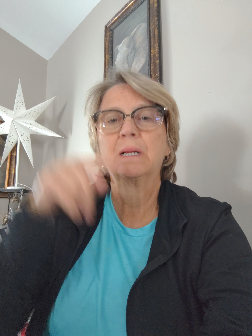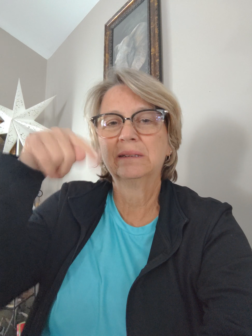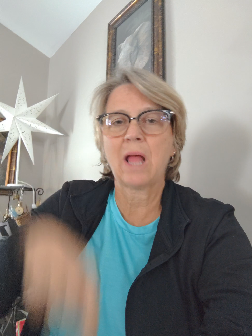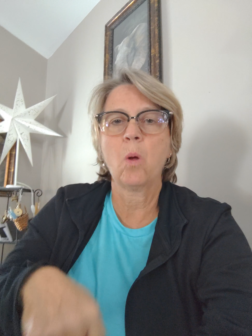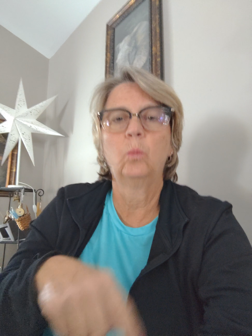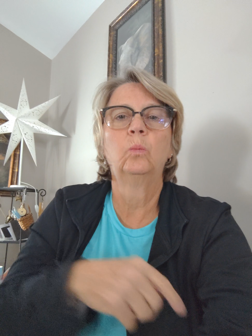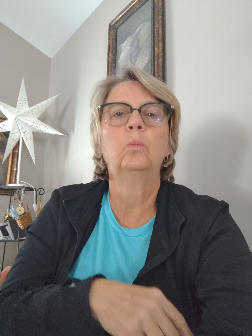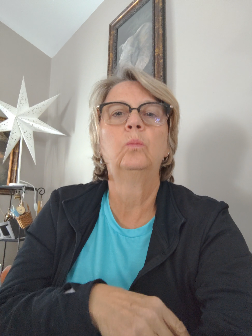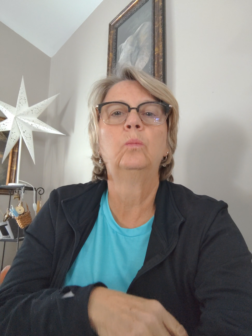down